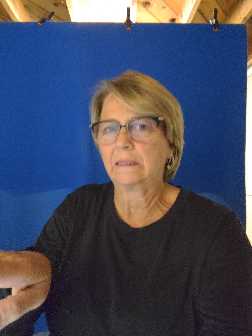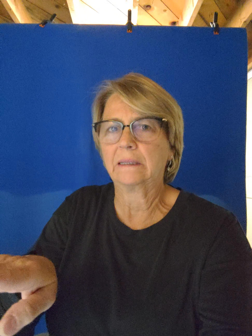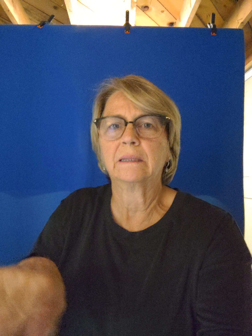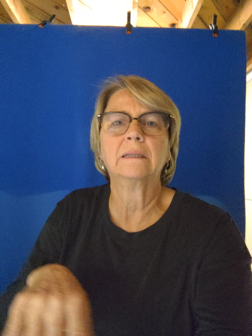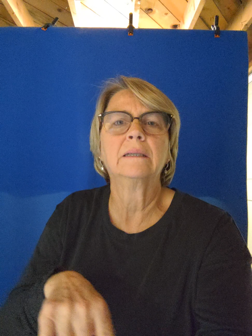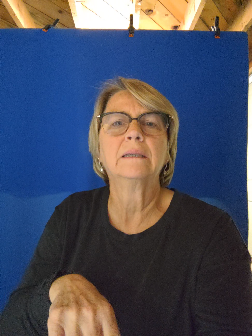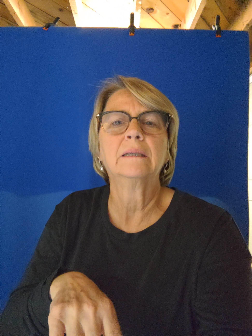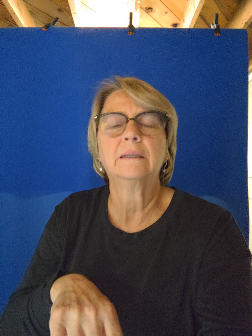elephant